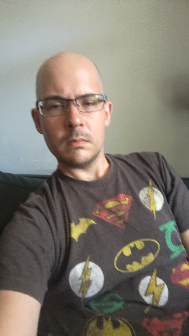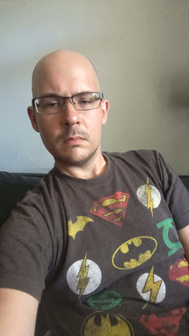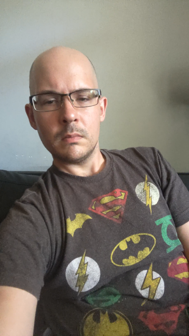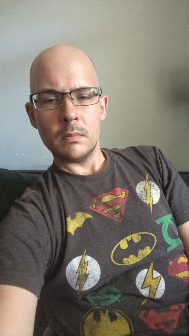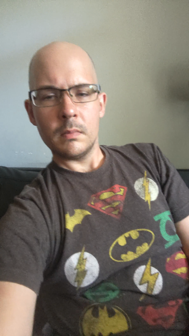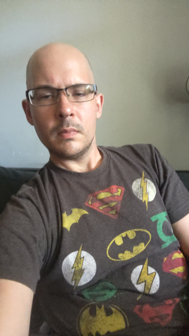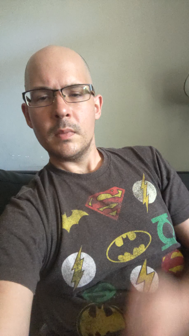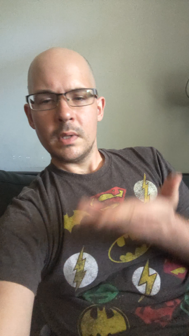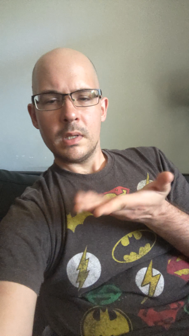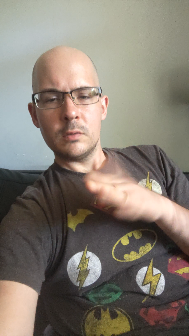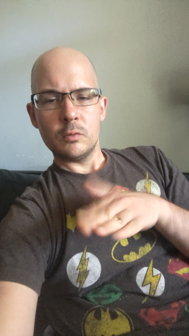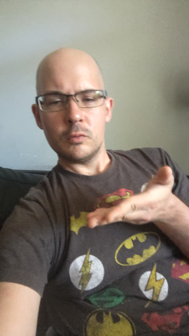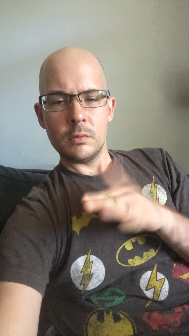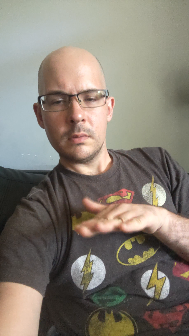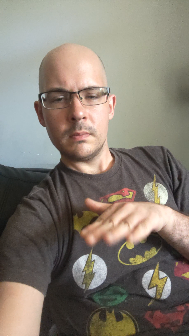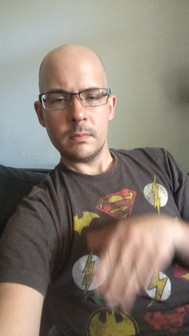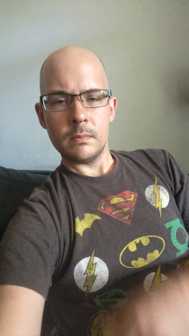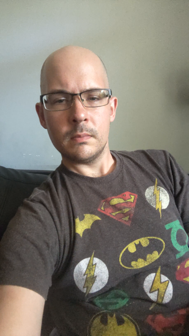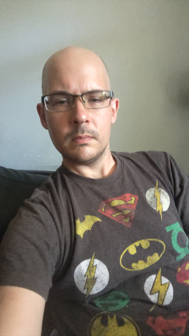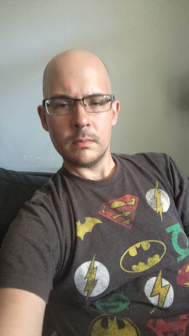kitchen